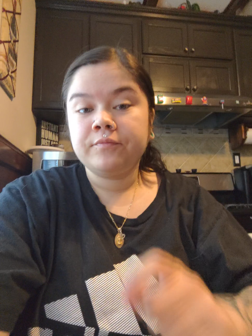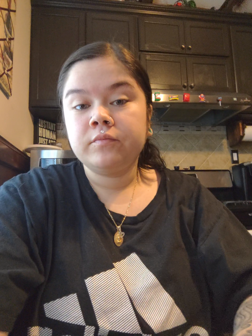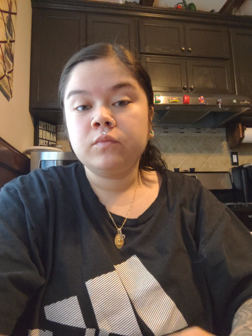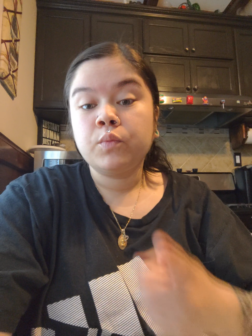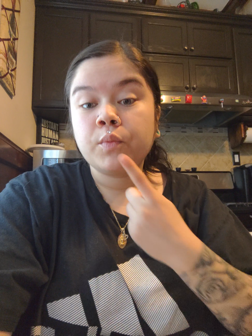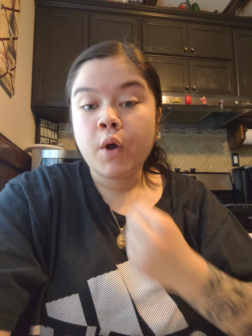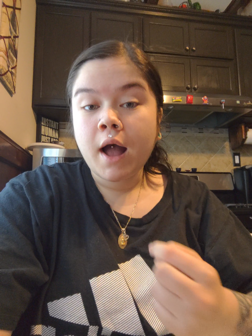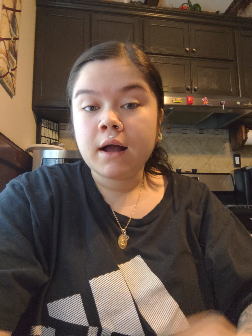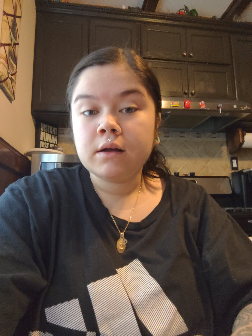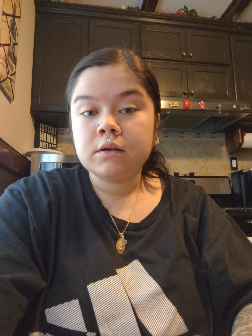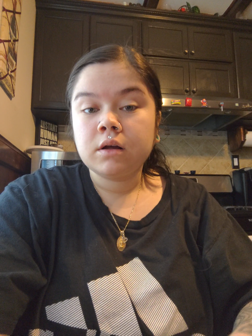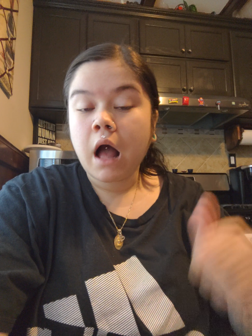red